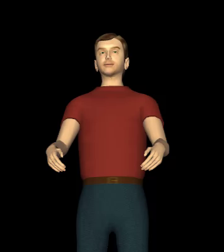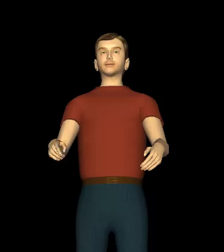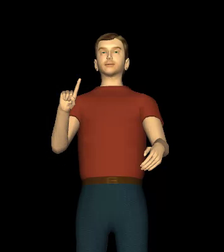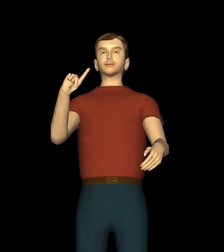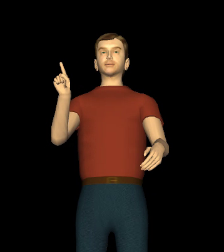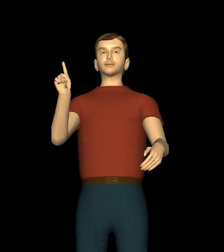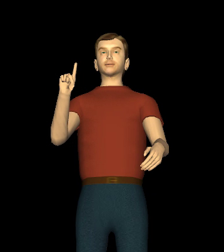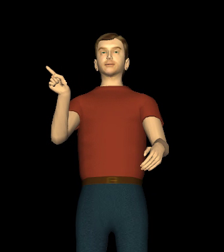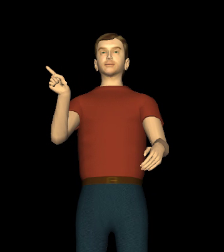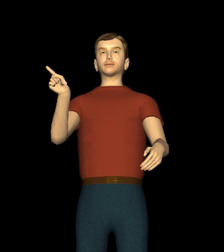لا